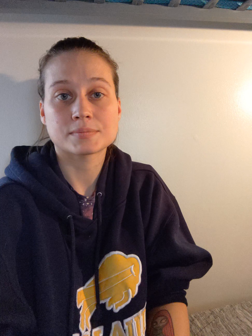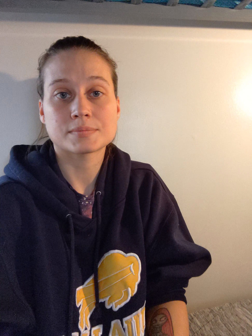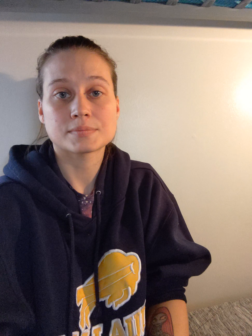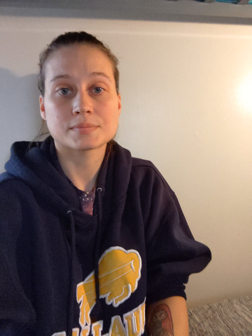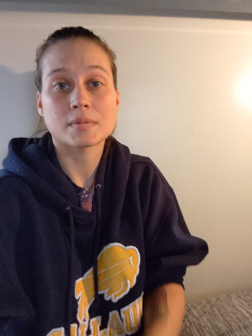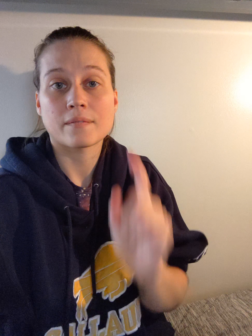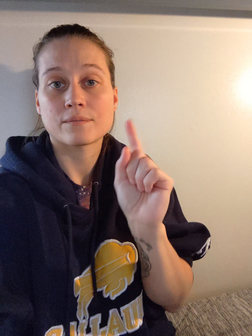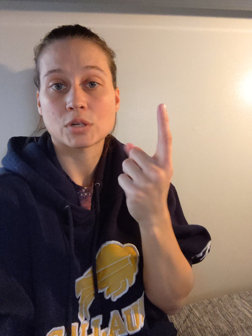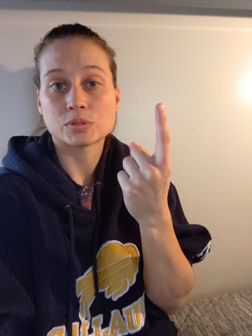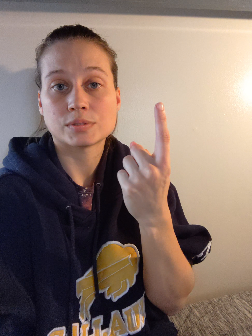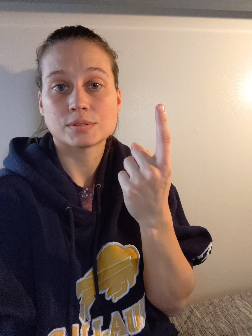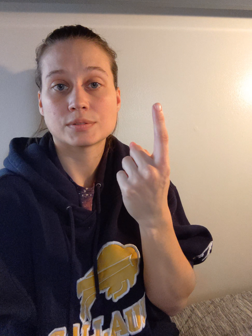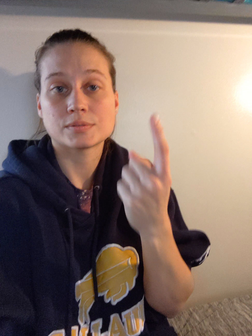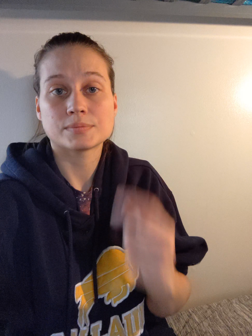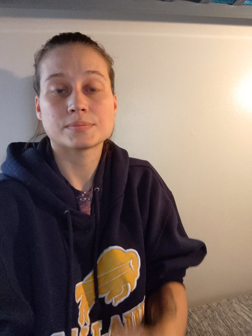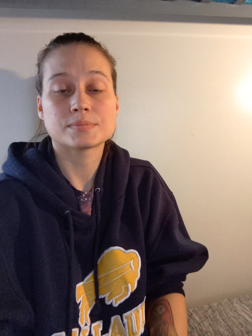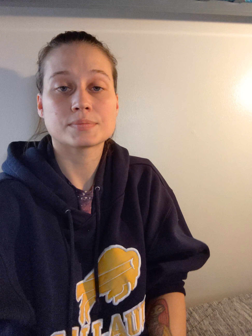first